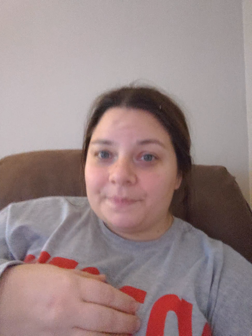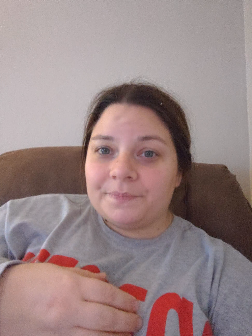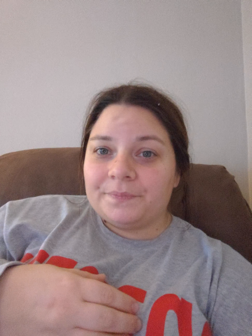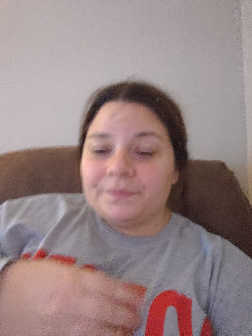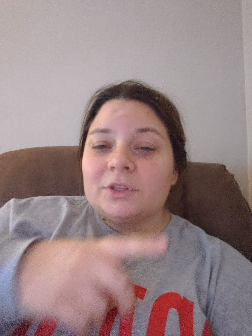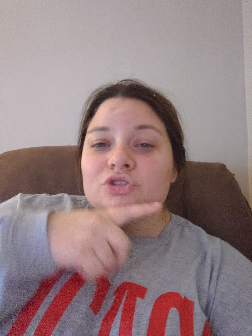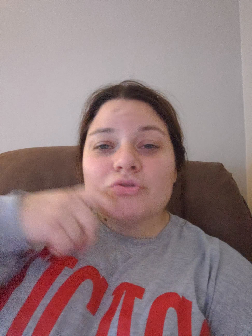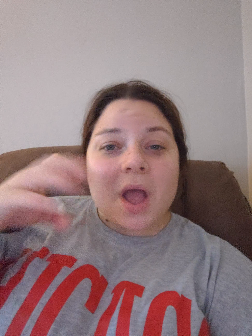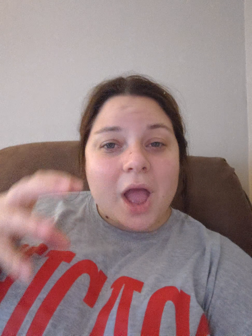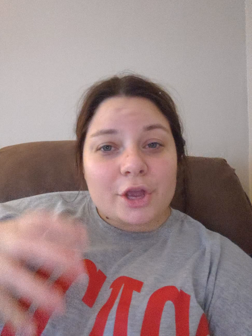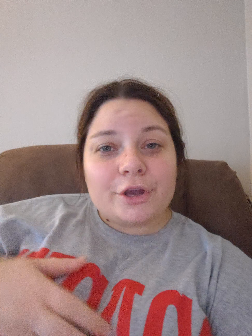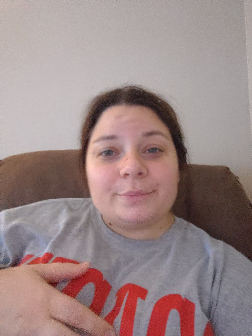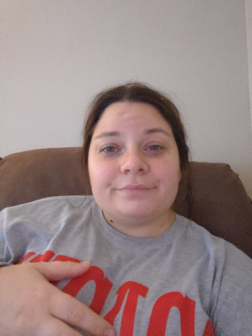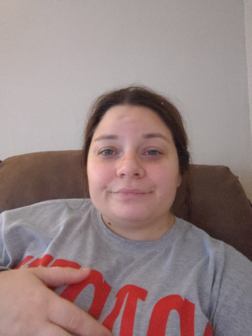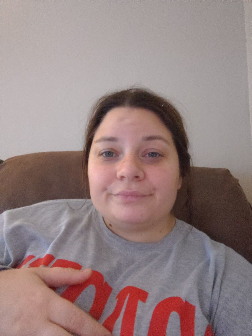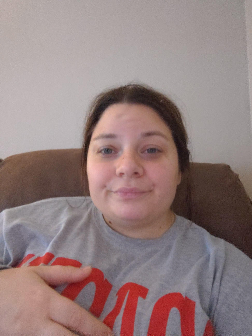dryer